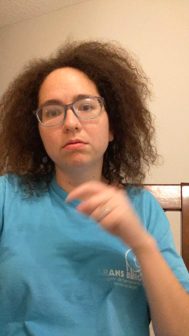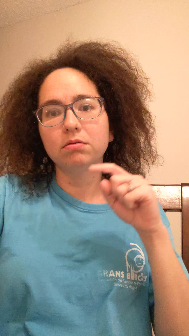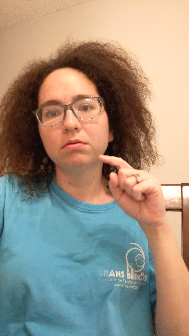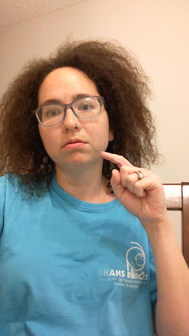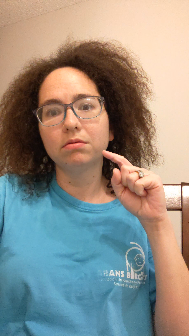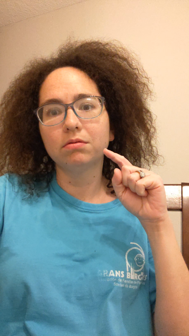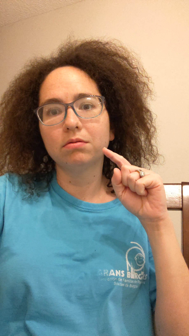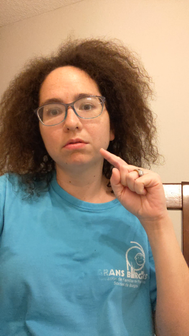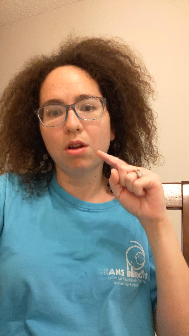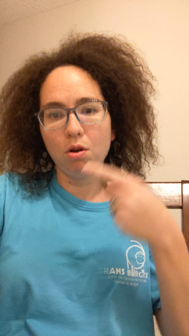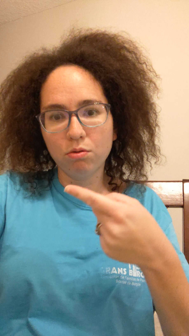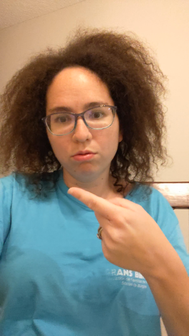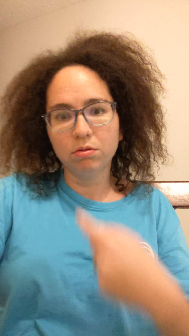hurt